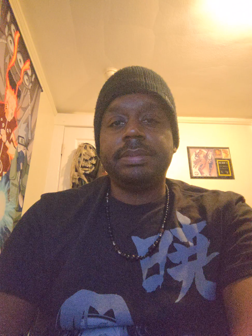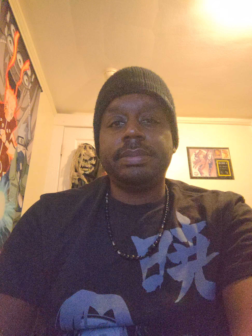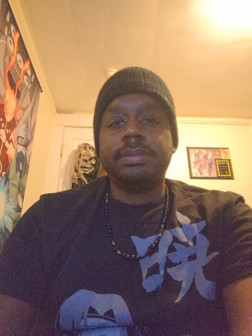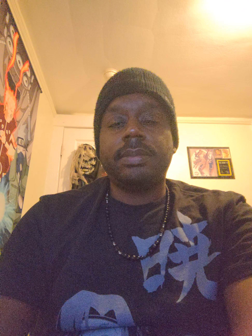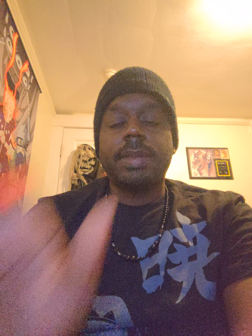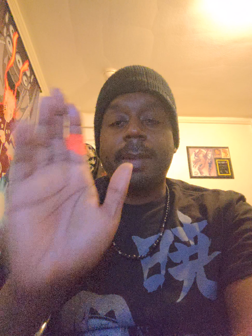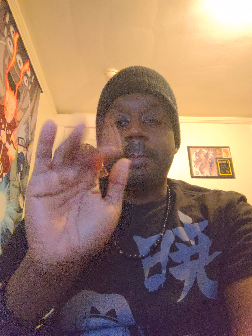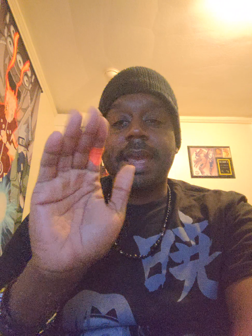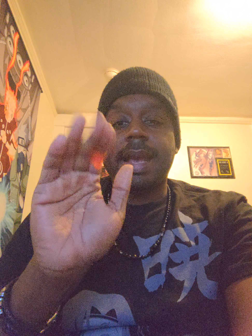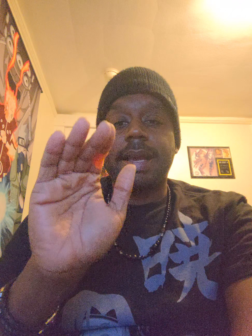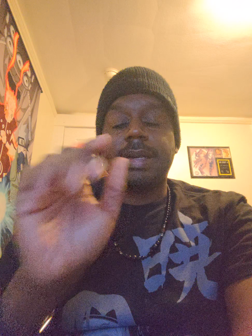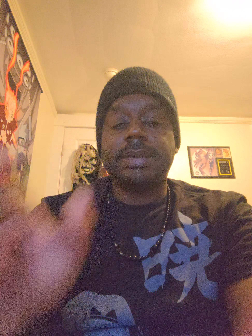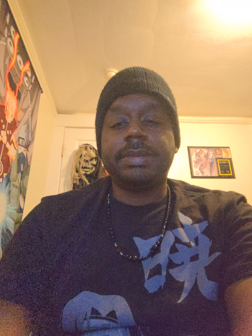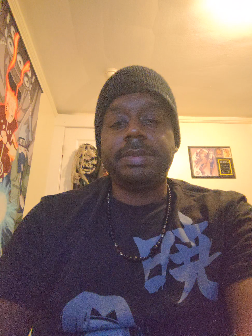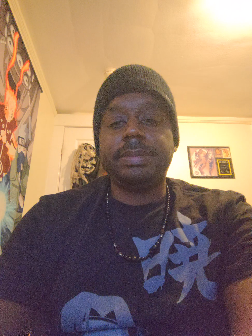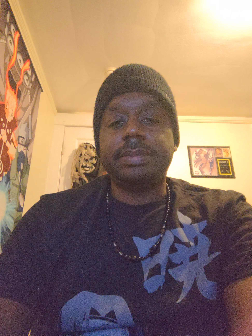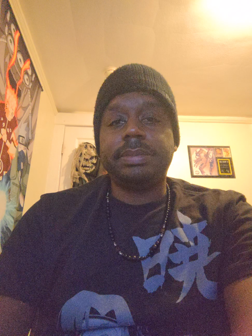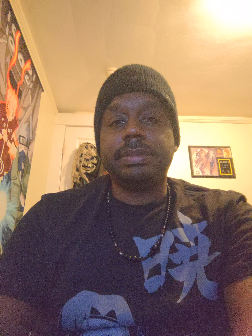bye